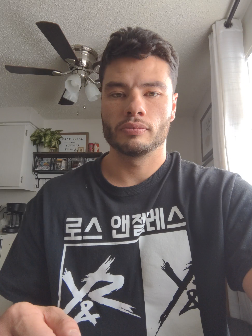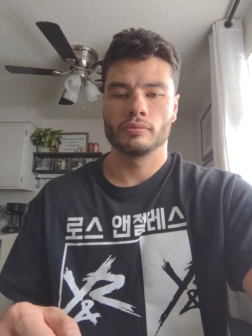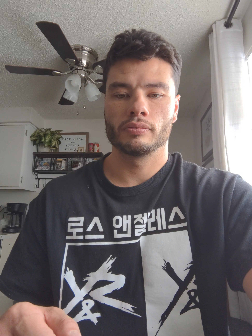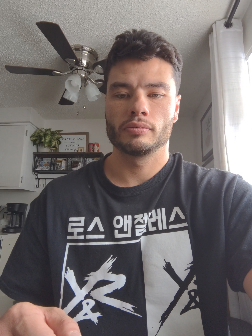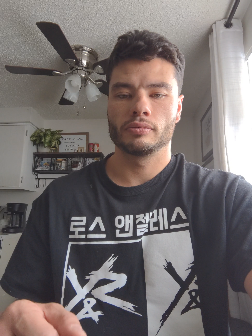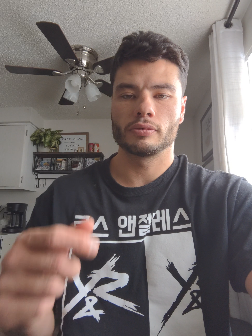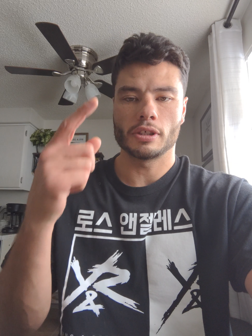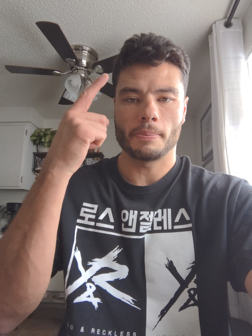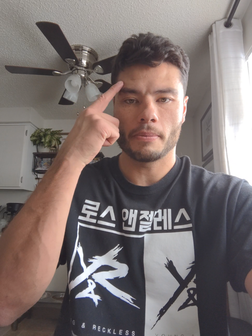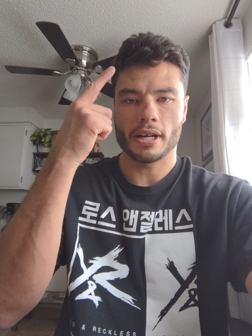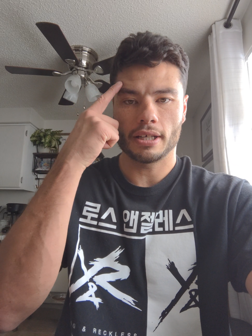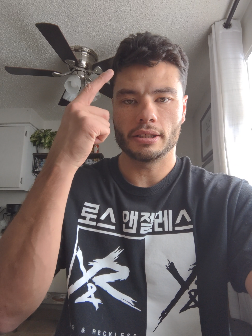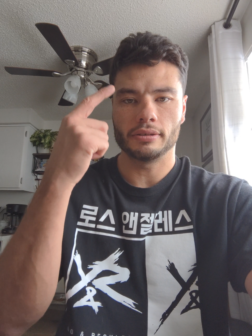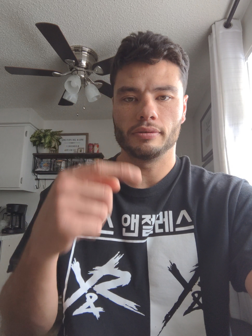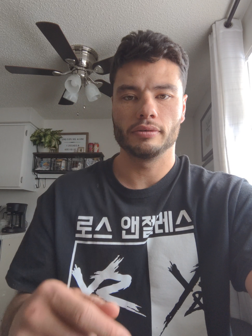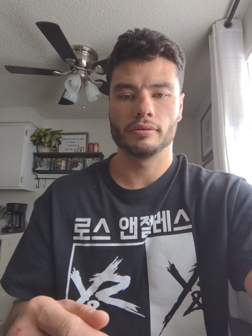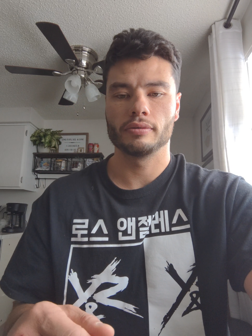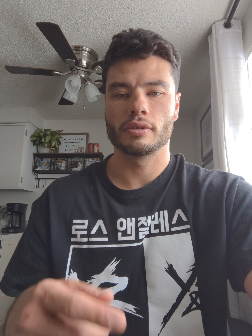penny